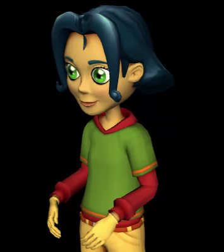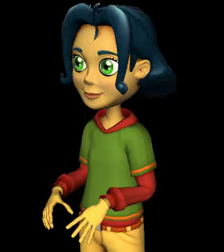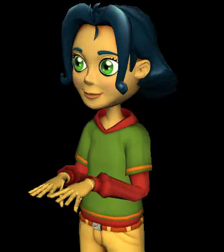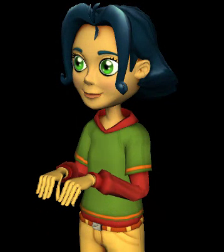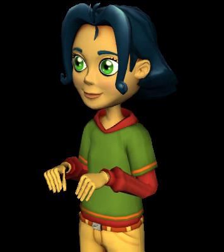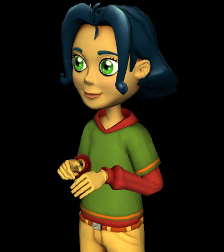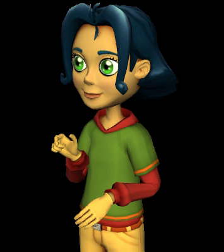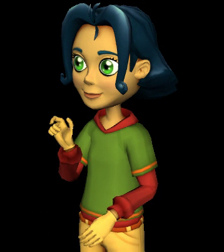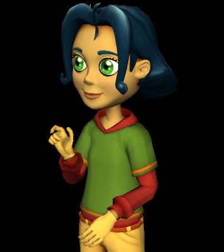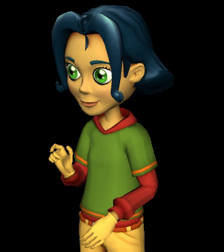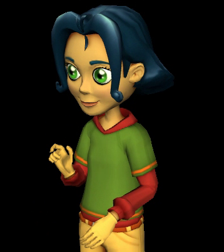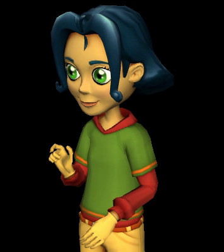فرد من العائلة